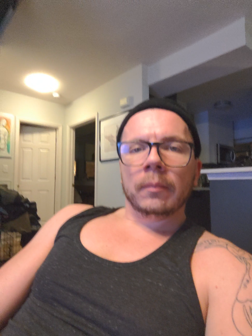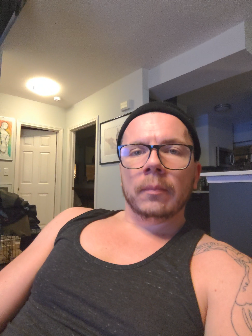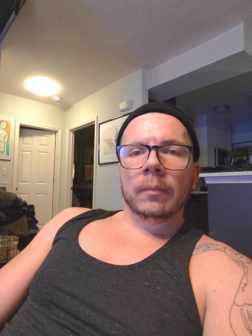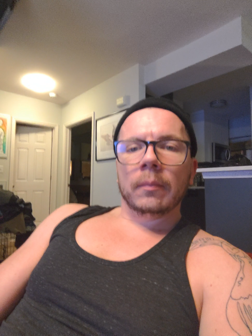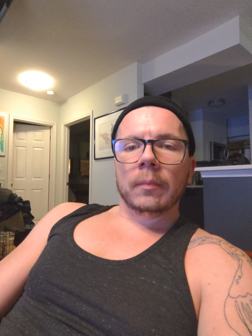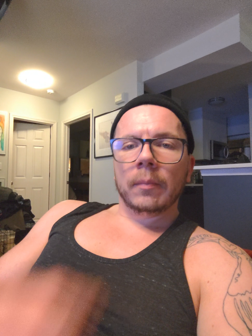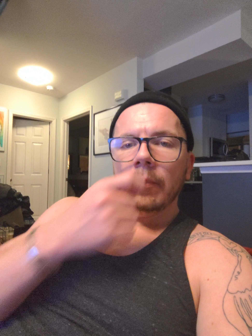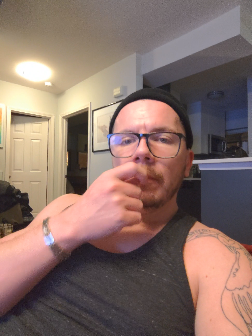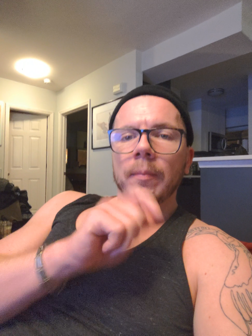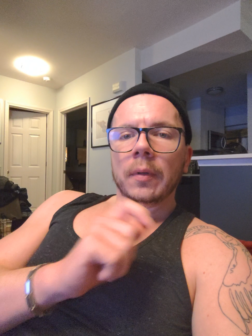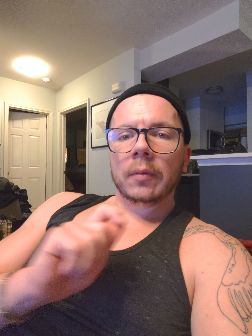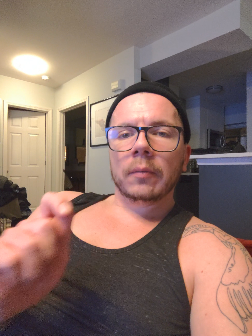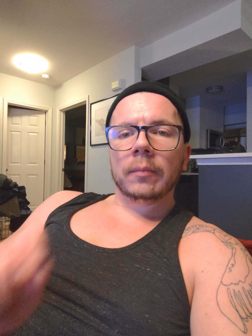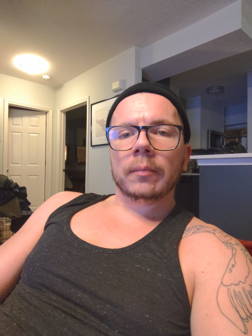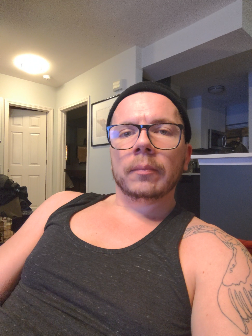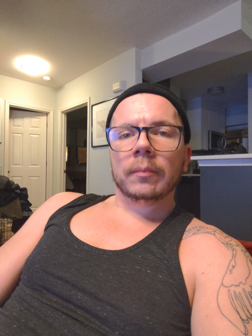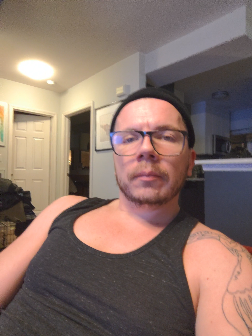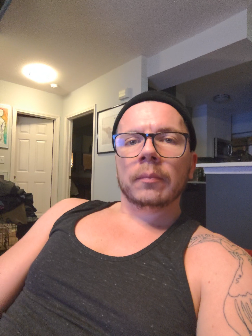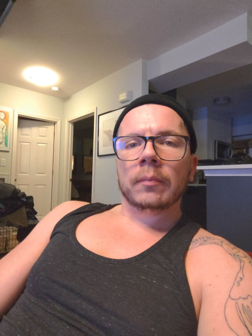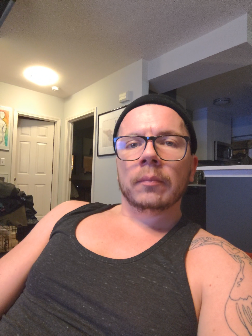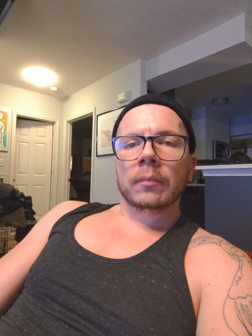pencil